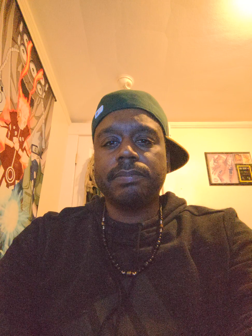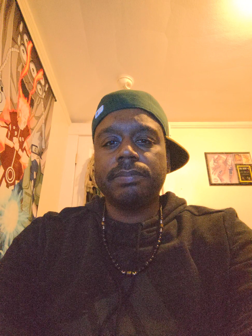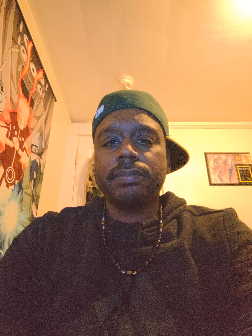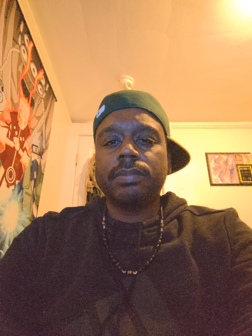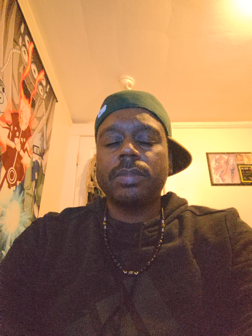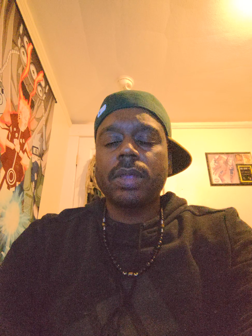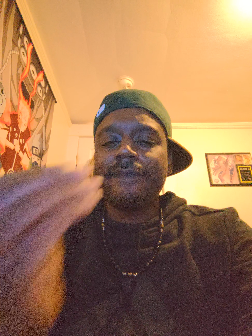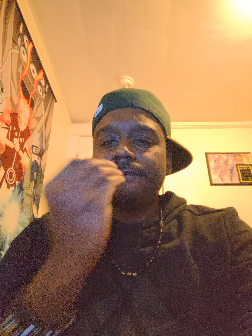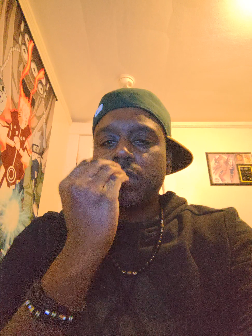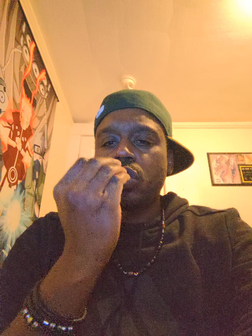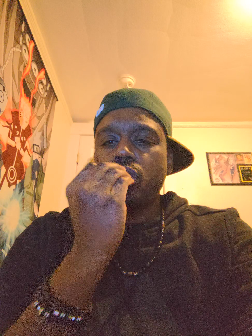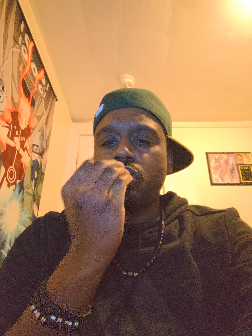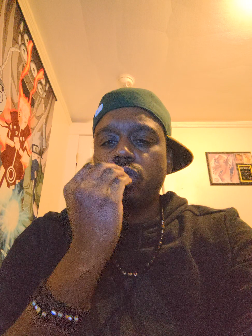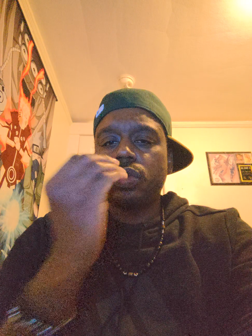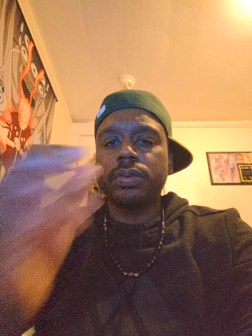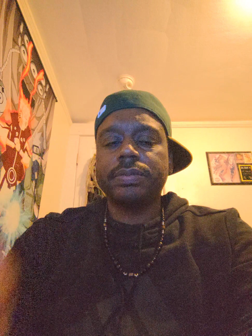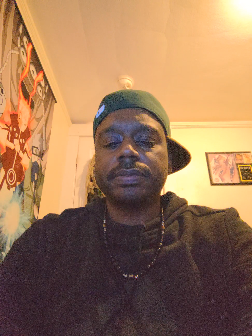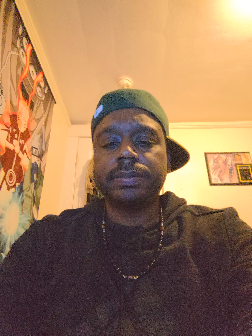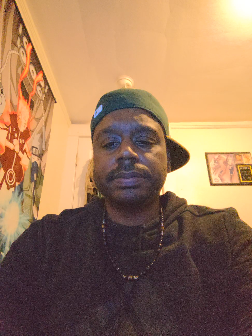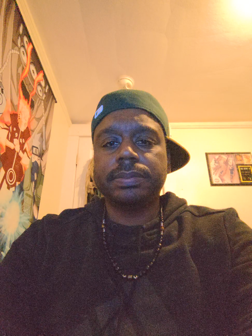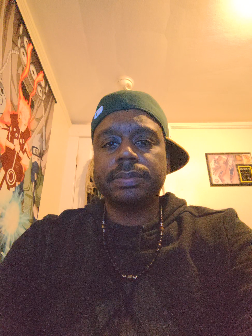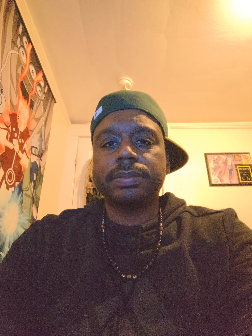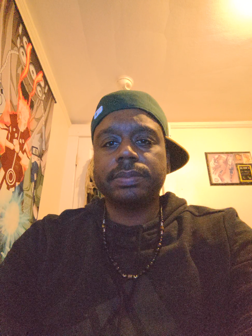food